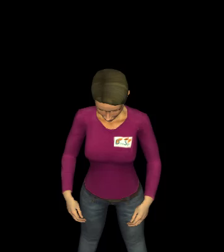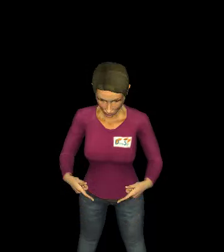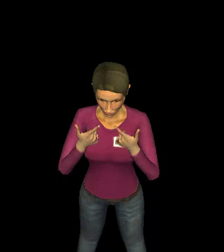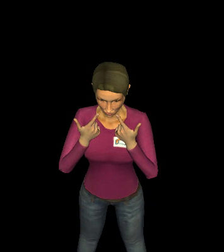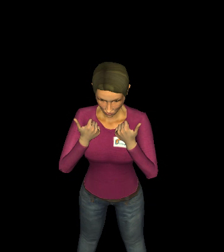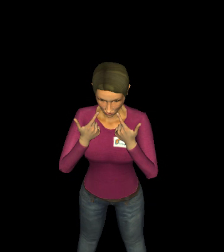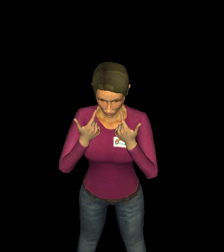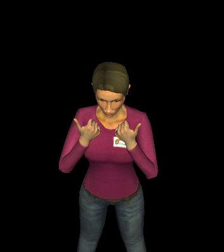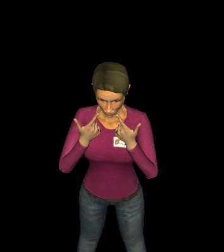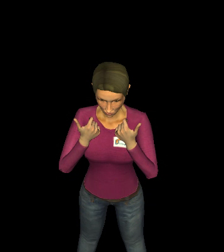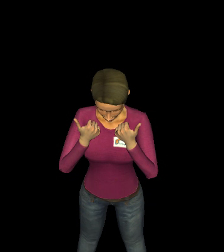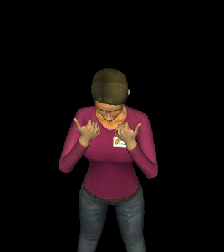يبكي